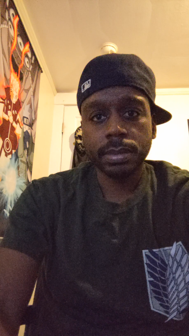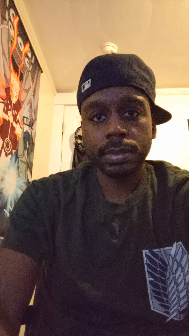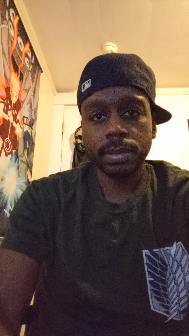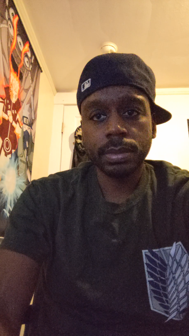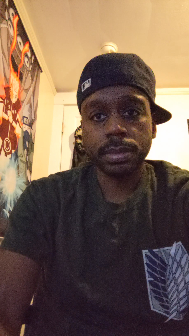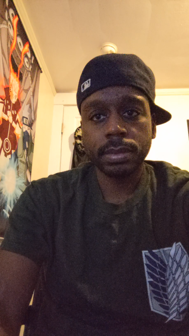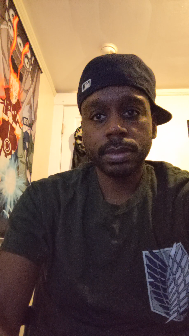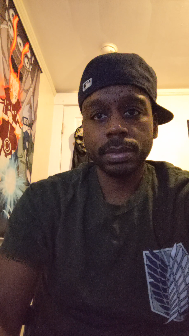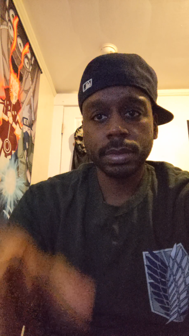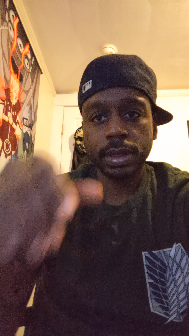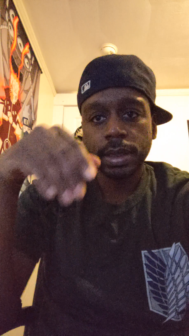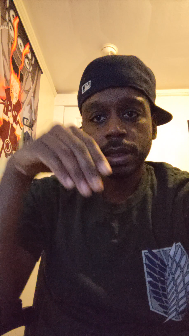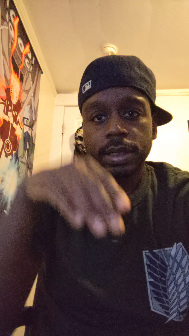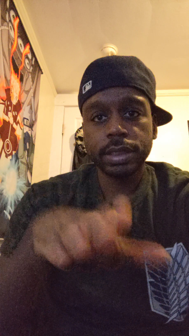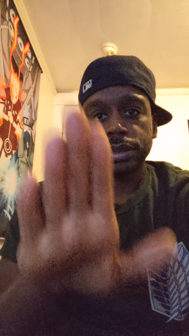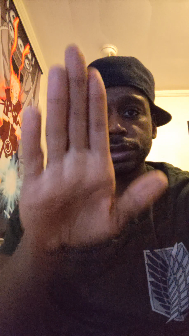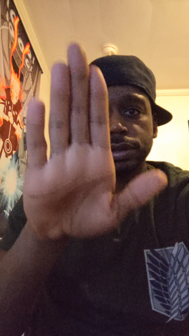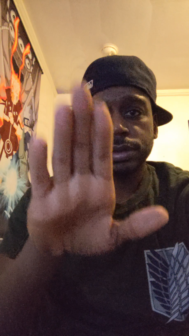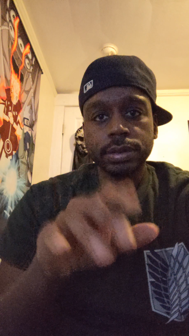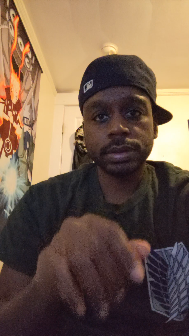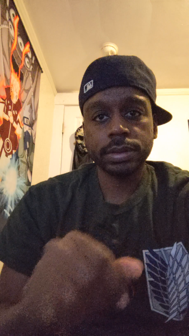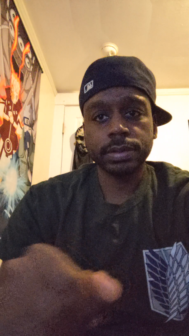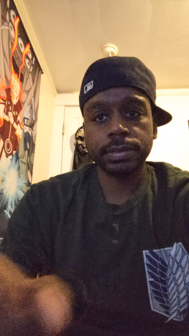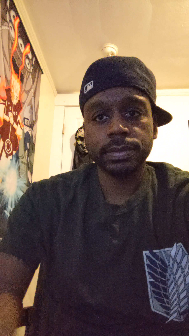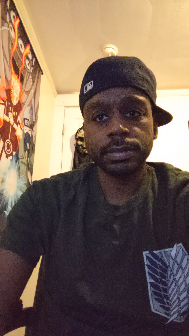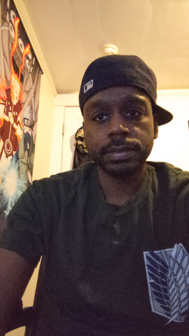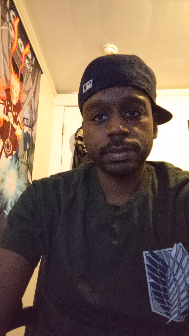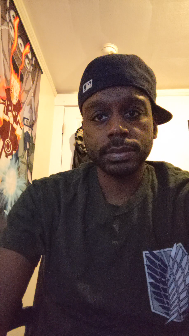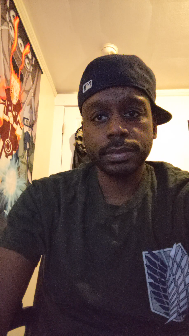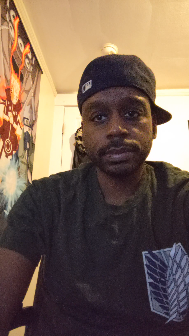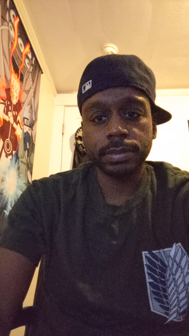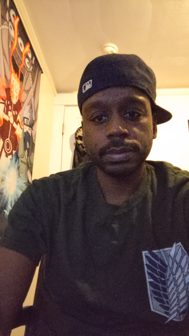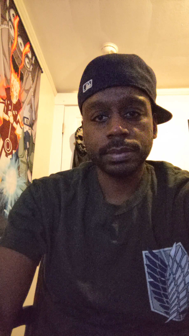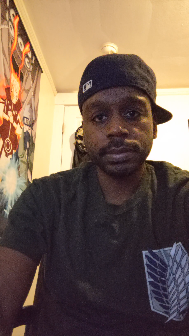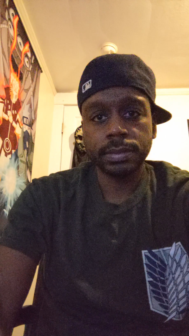enter